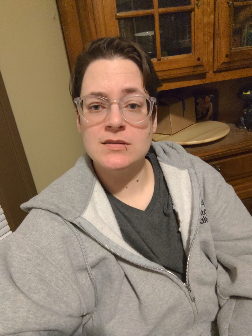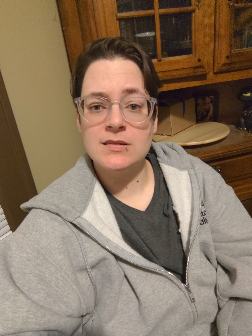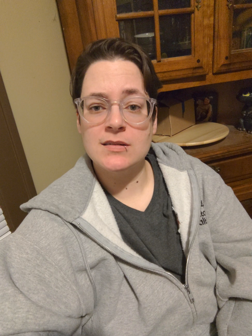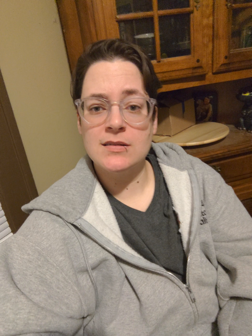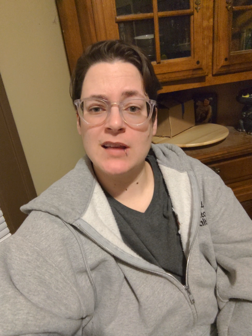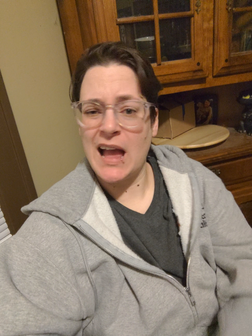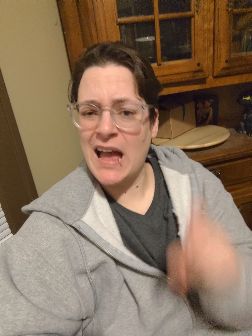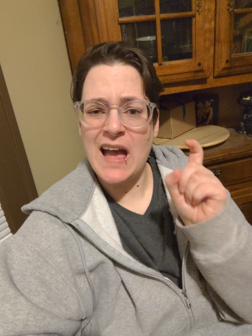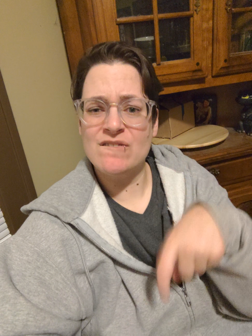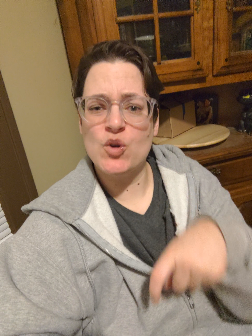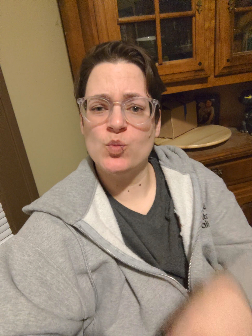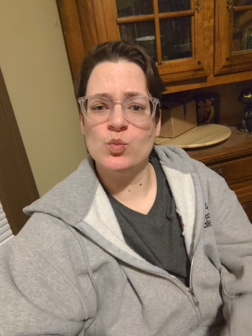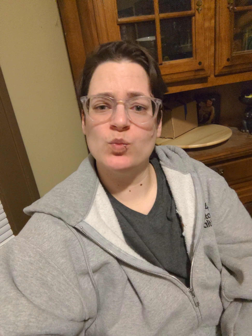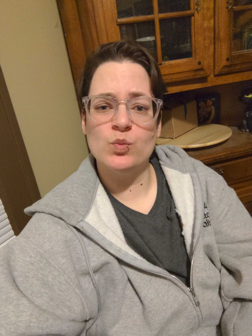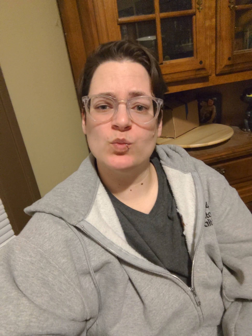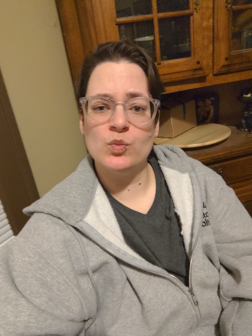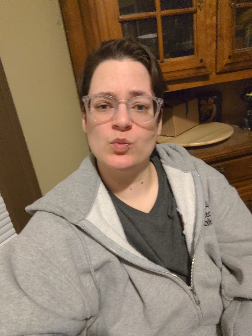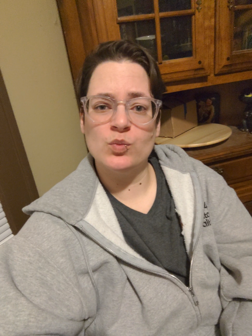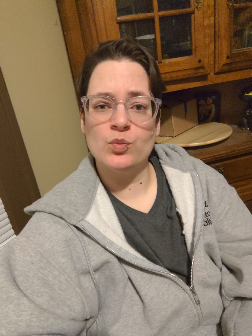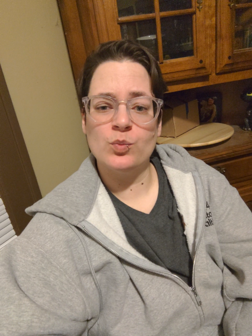have to